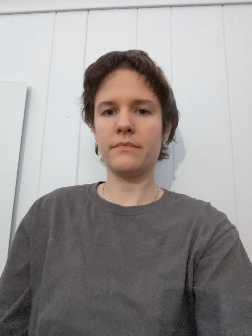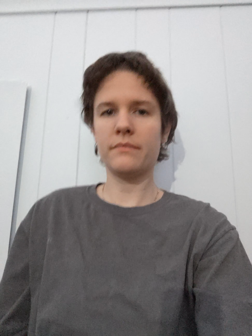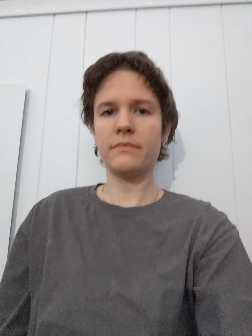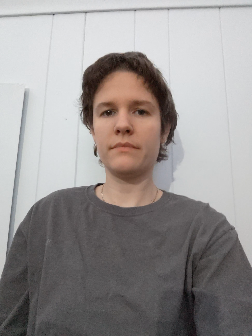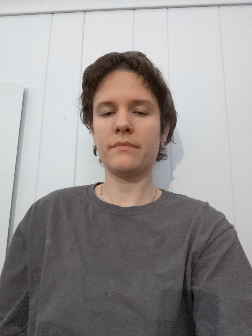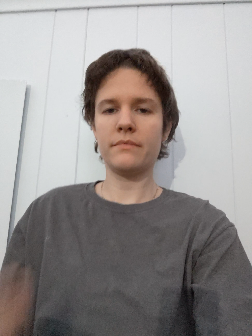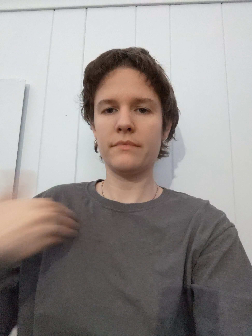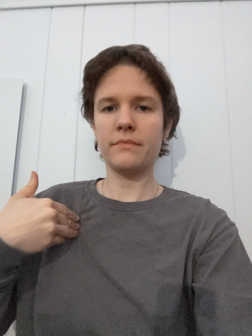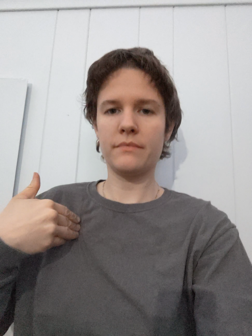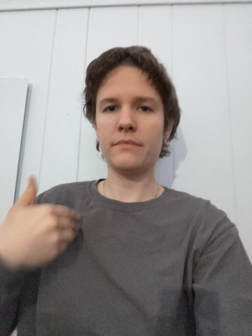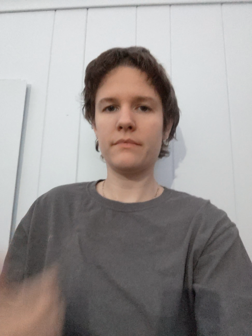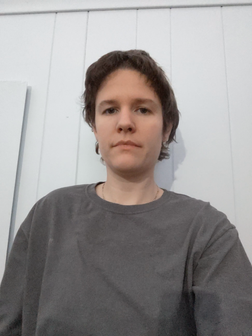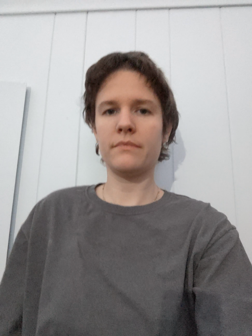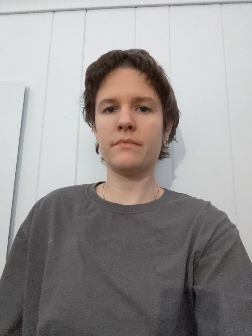have